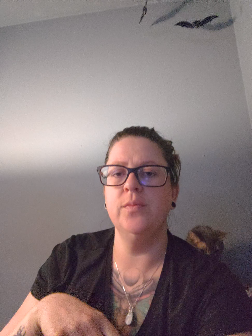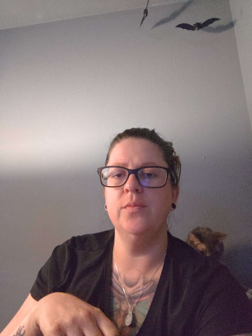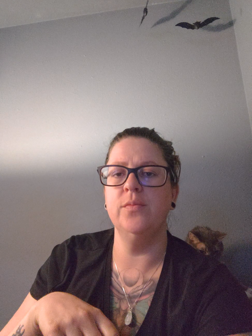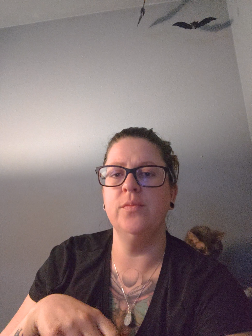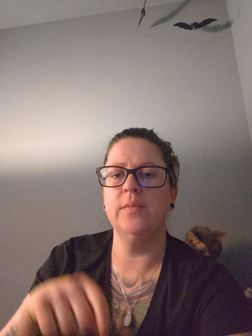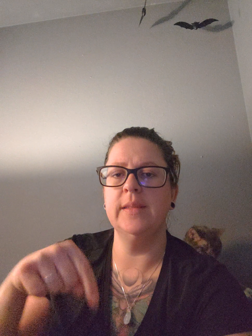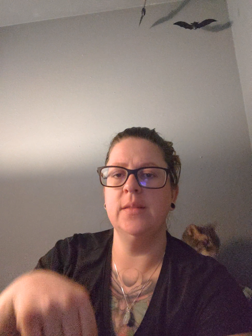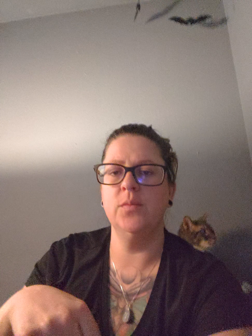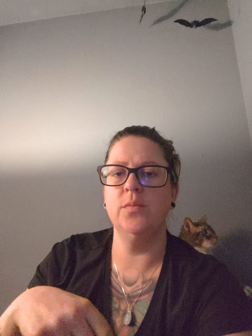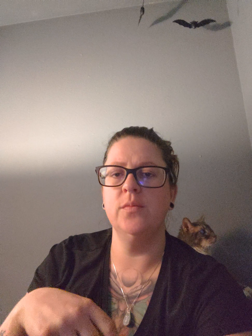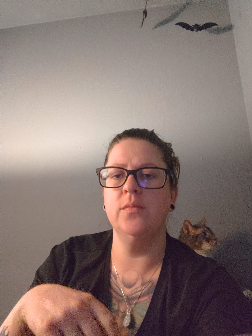down